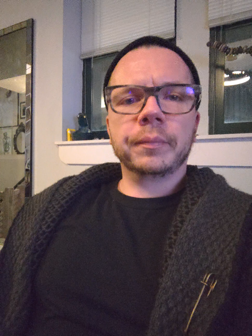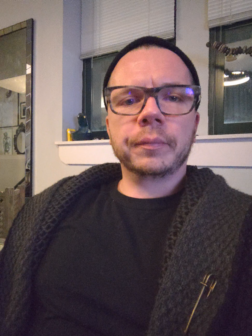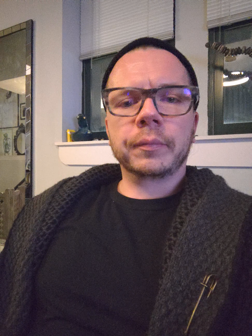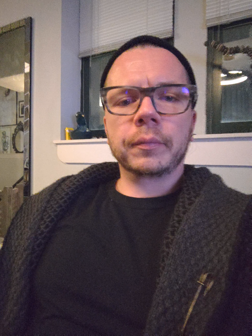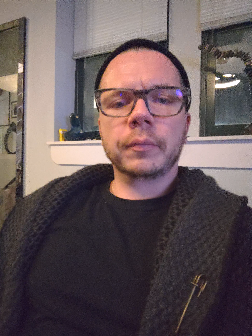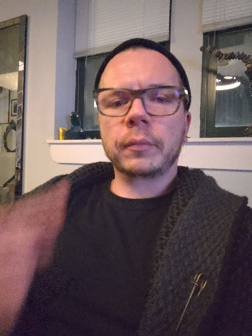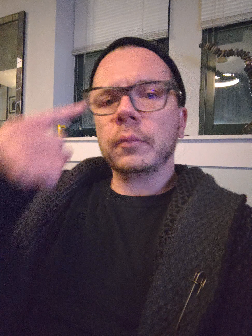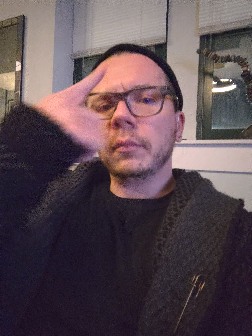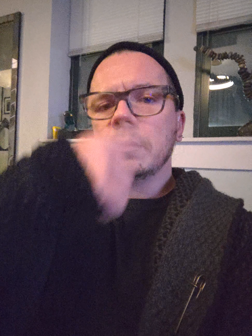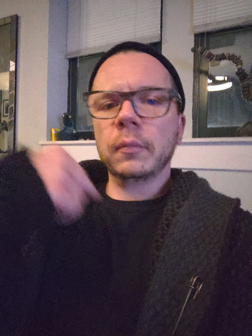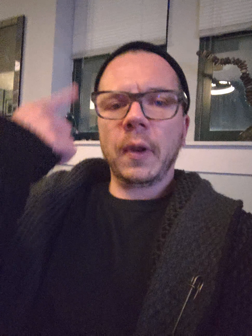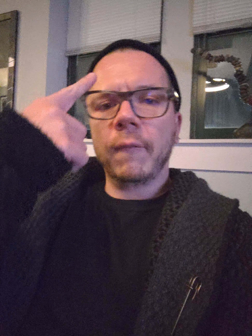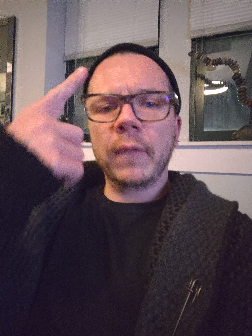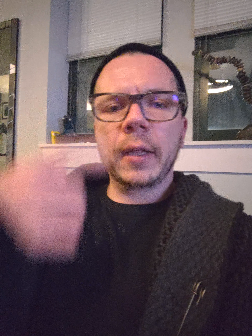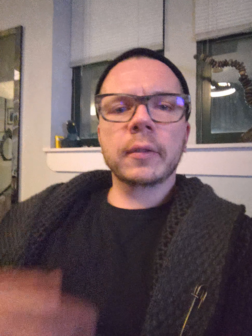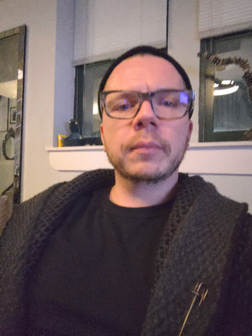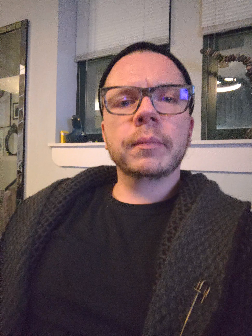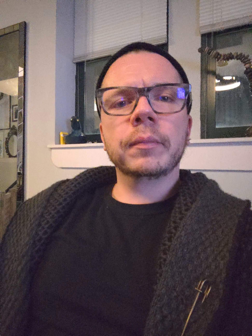face